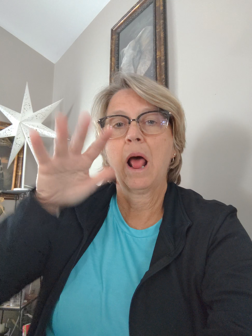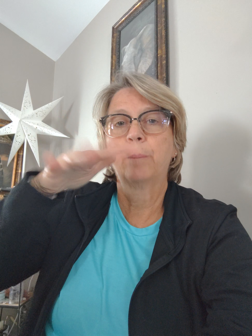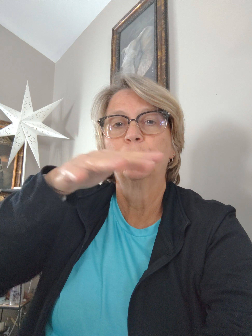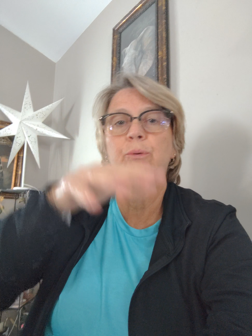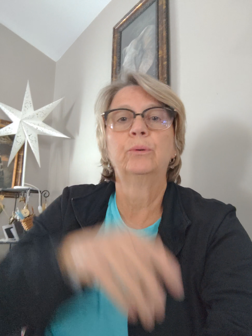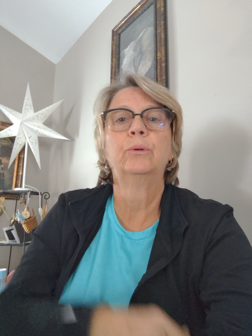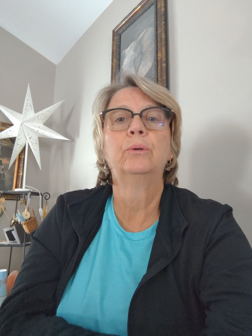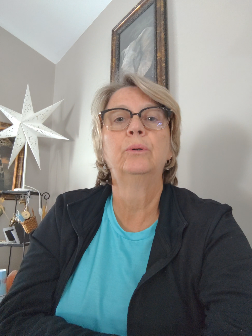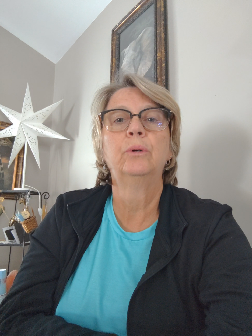helicopter